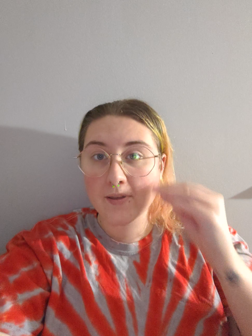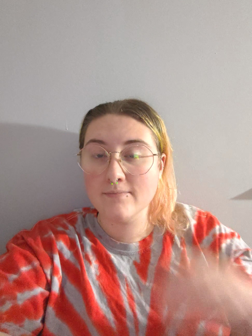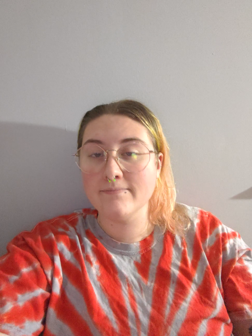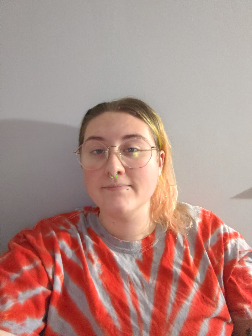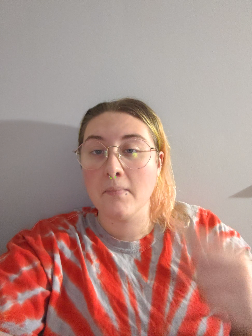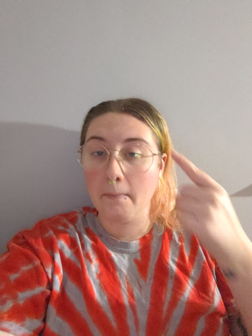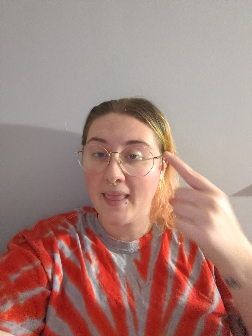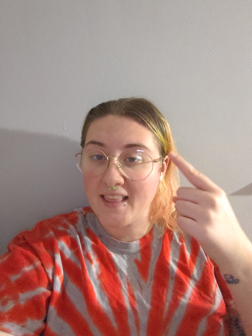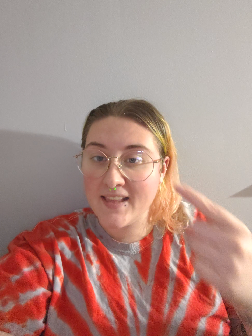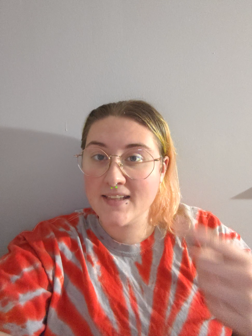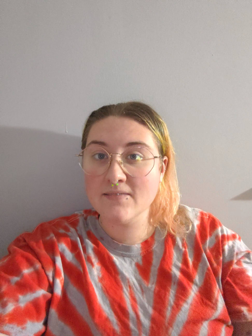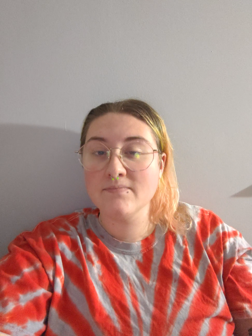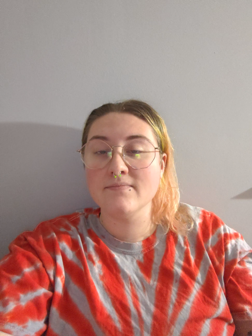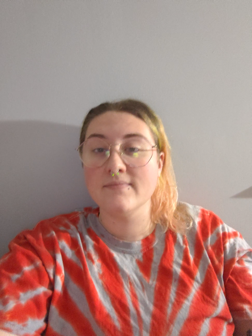penny